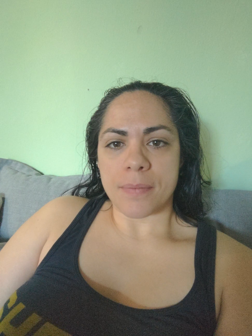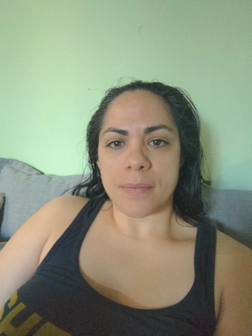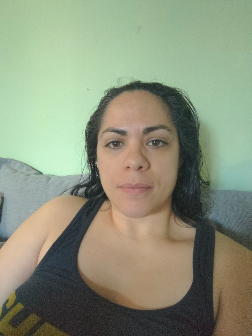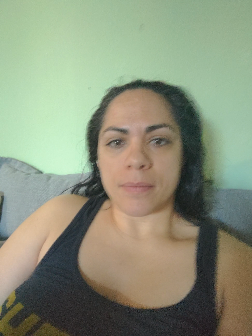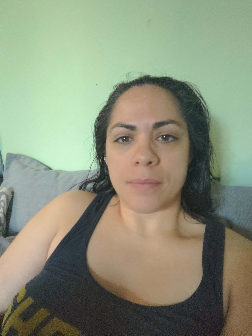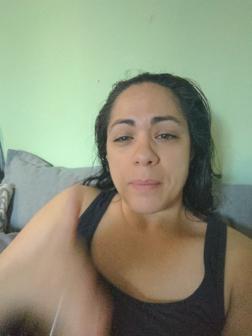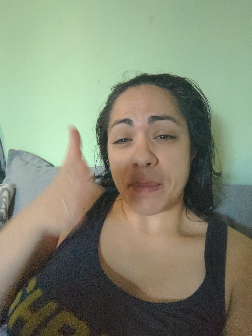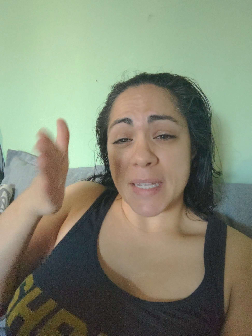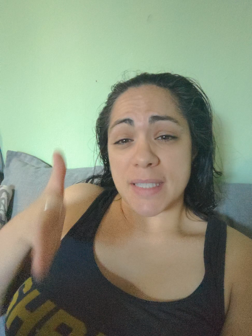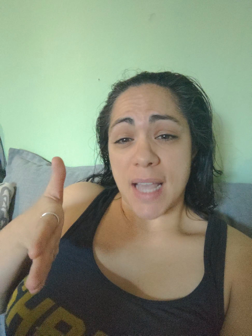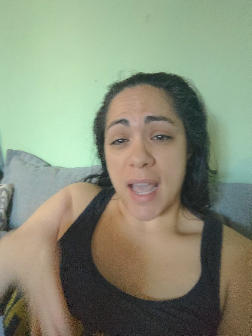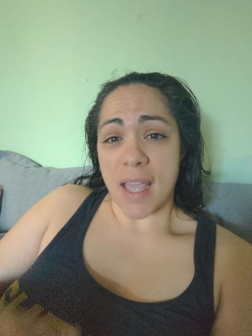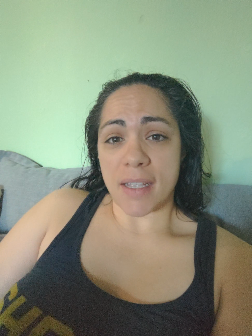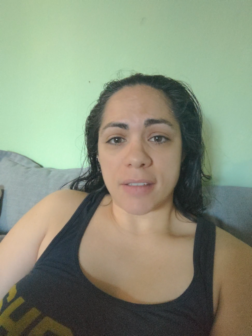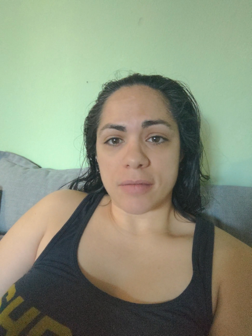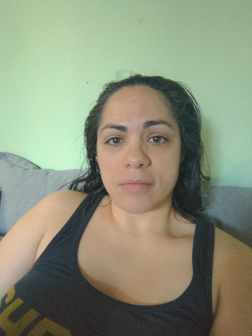beside